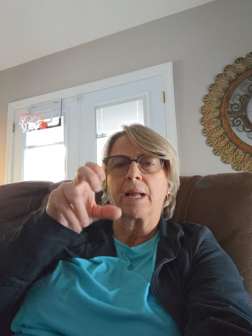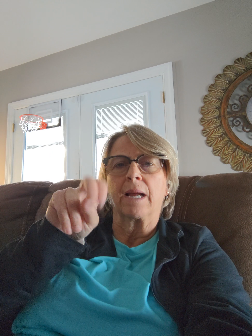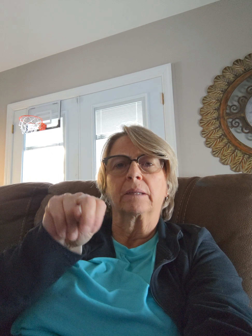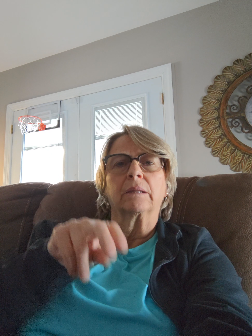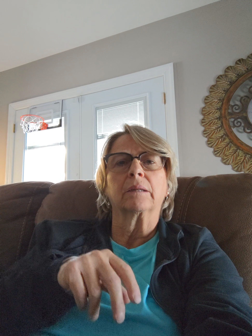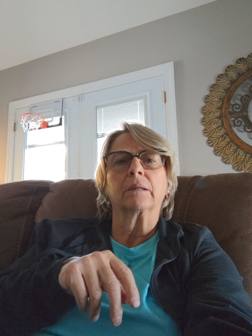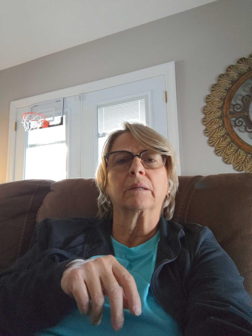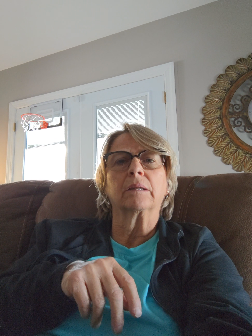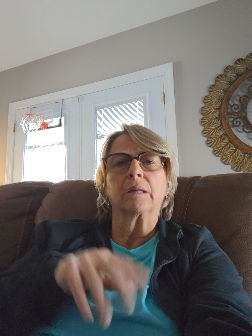pen